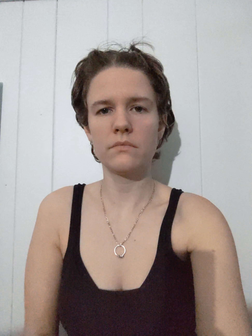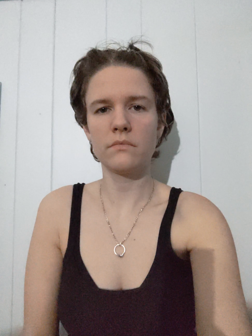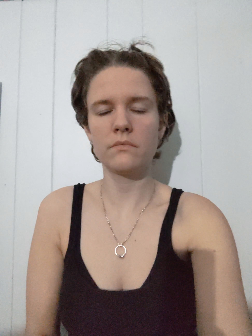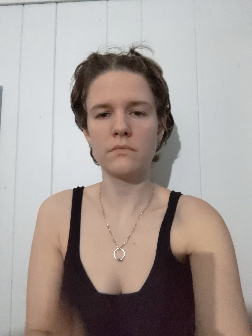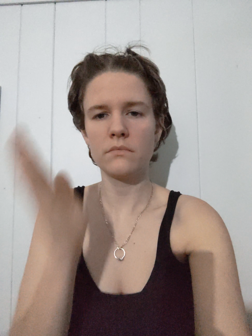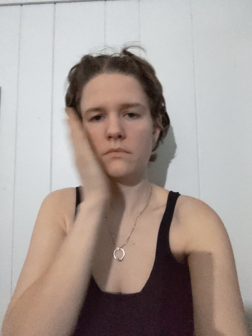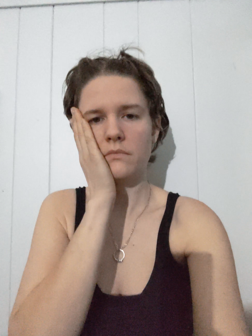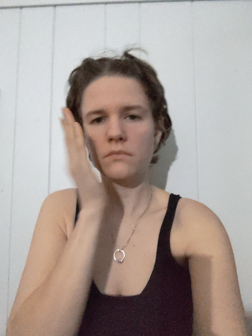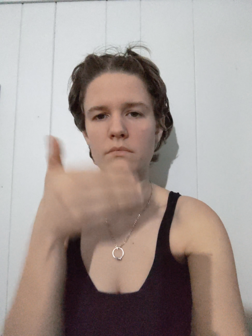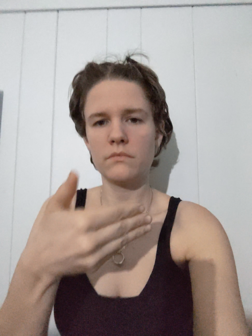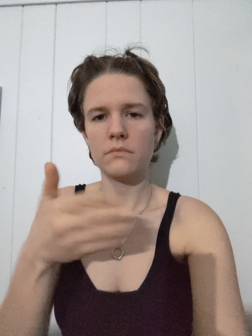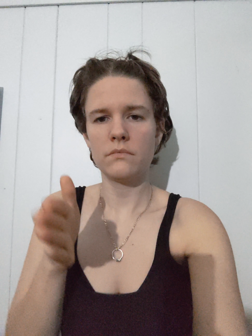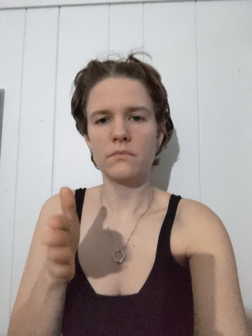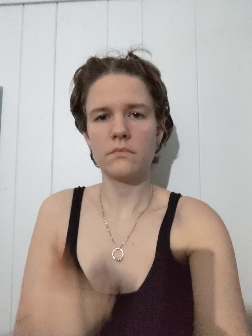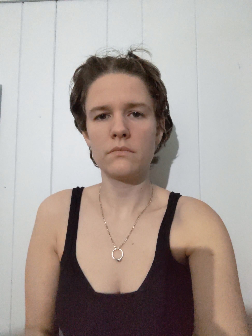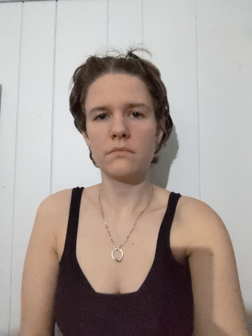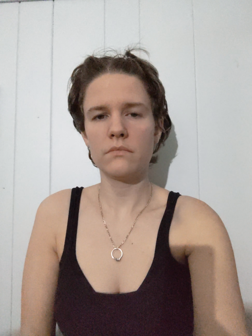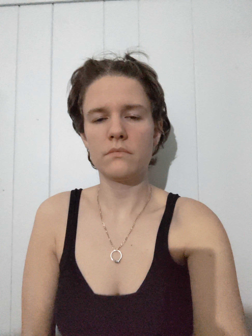bedroom